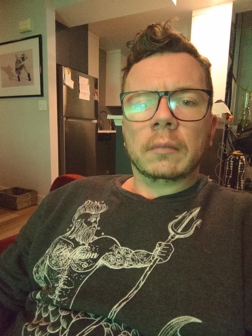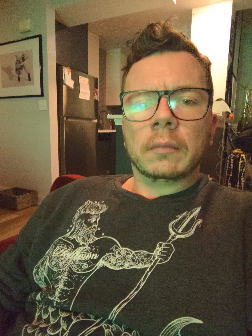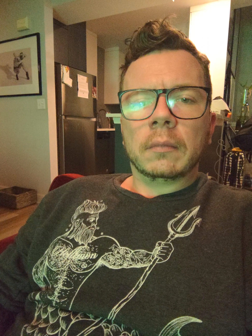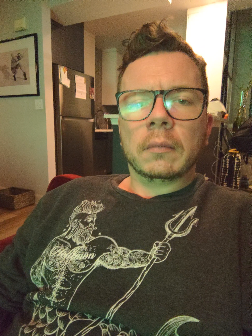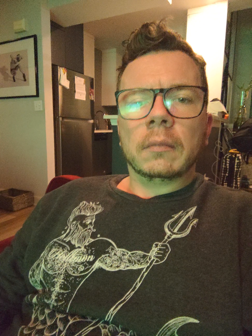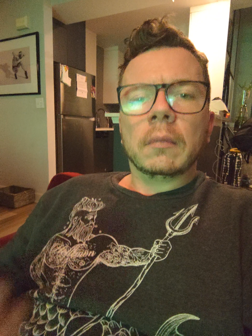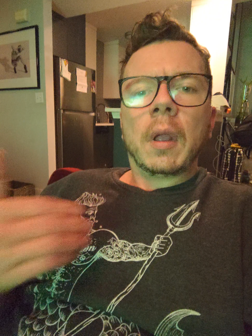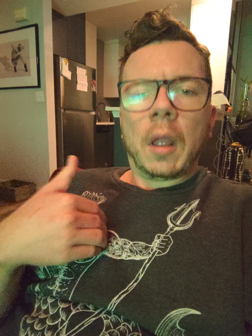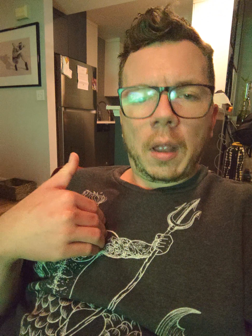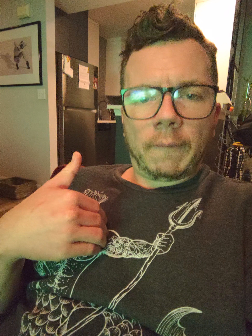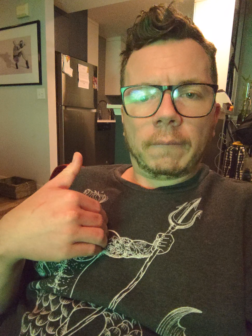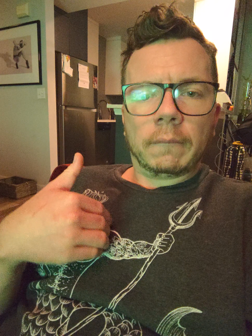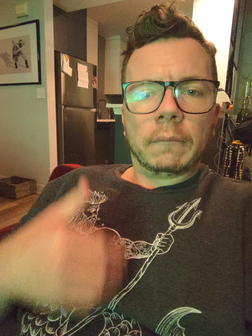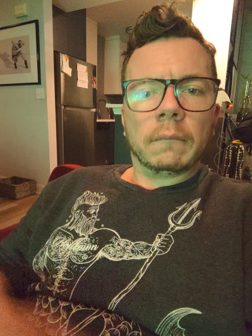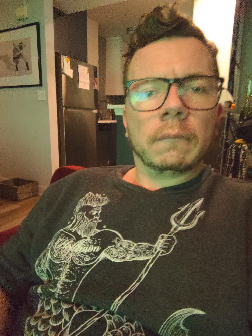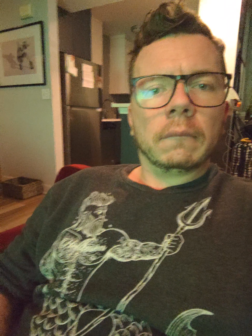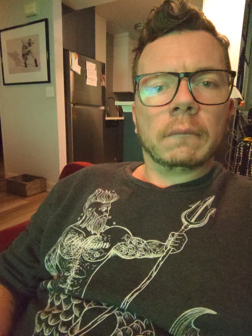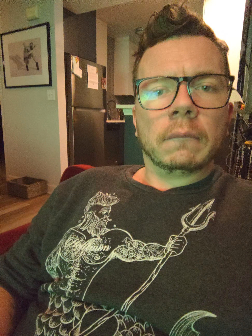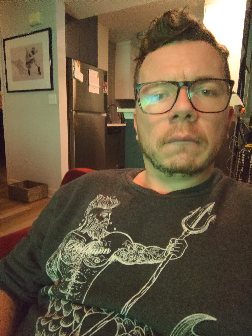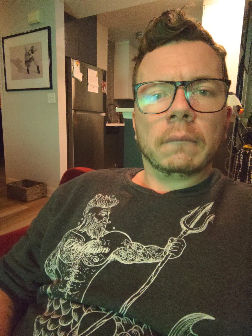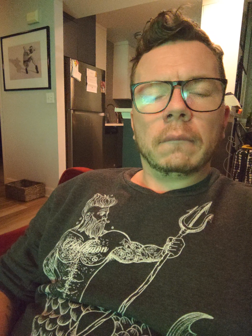have